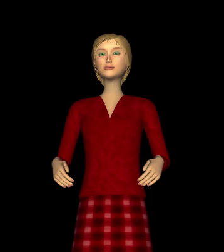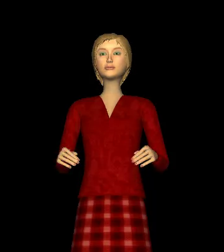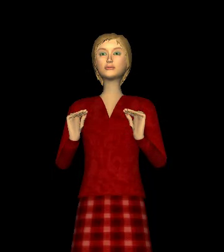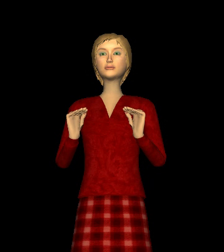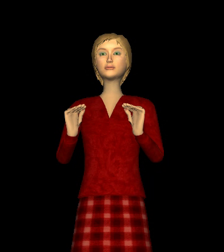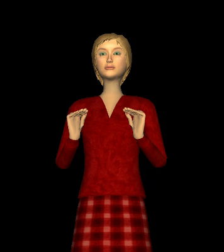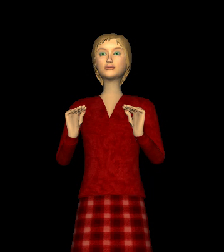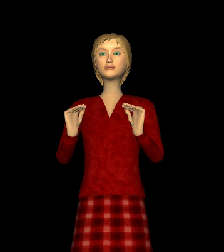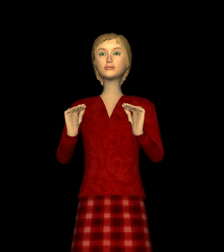يتعلم